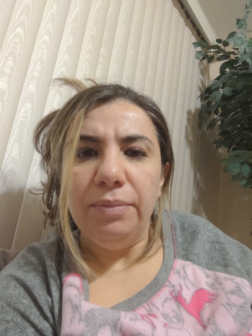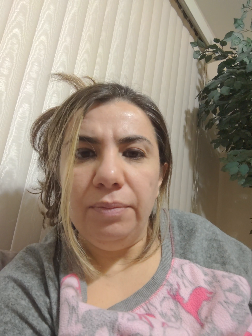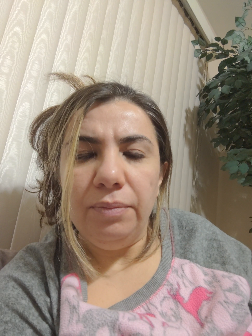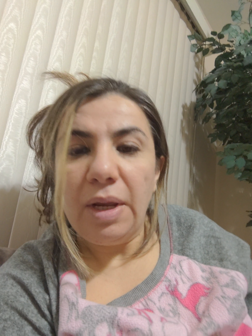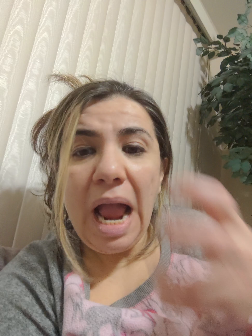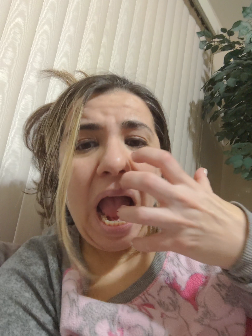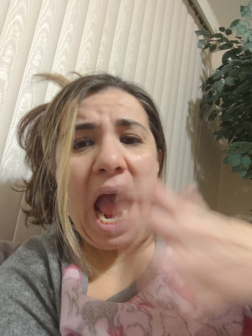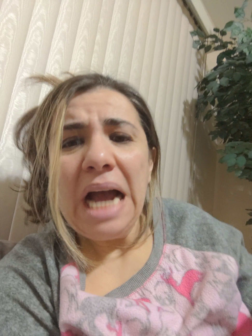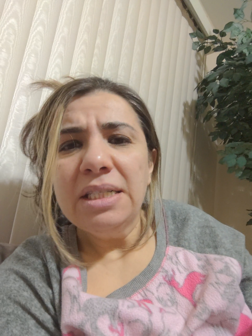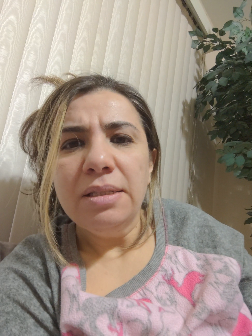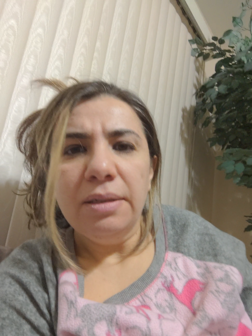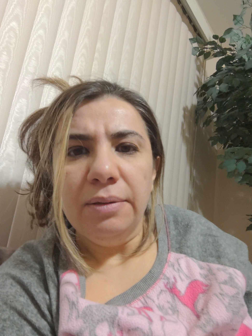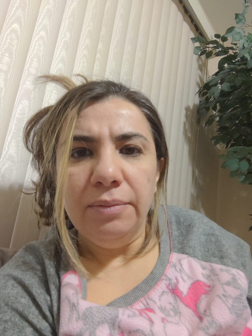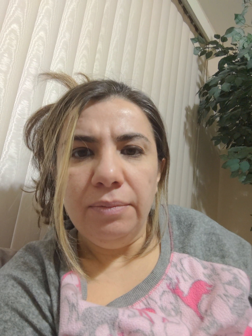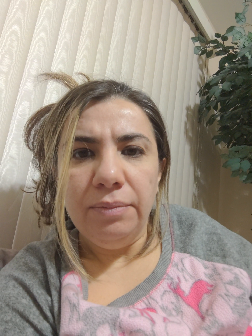hot